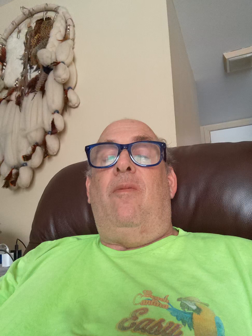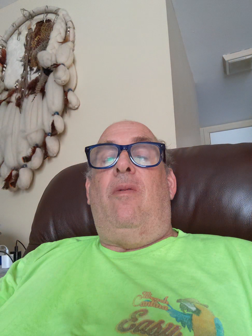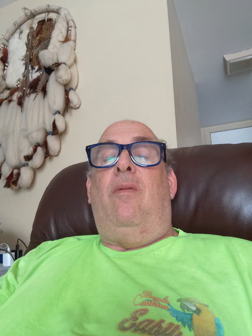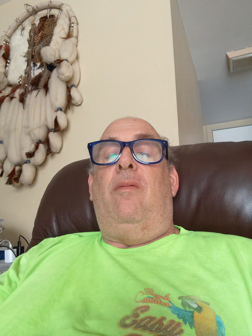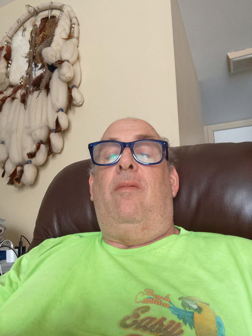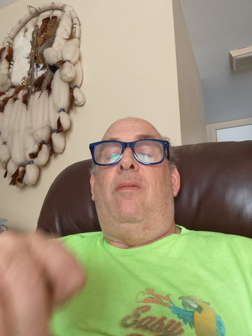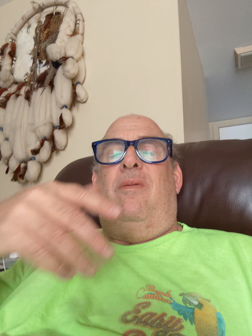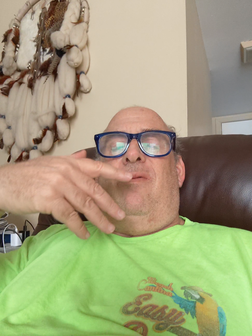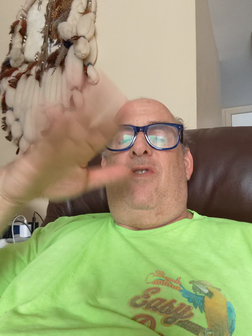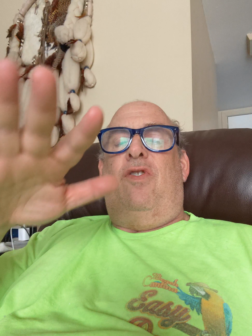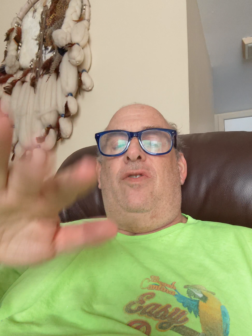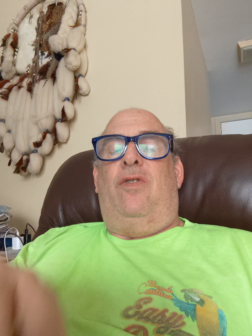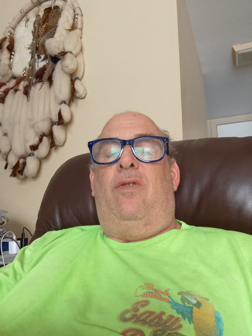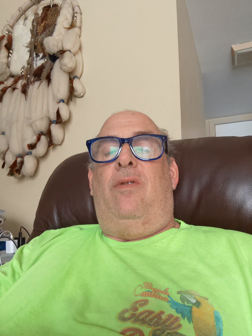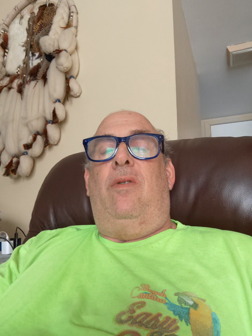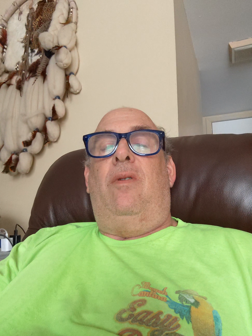finish